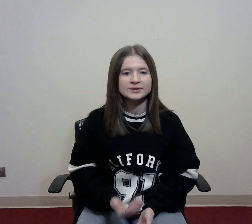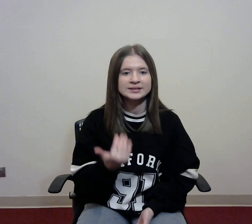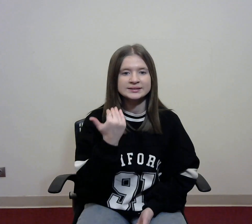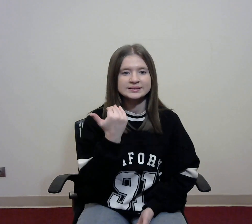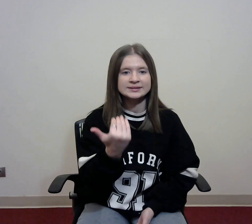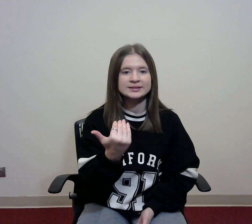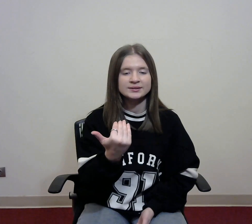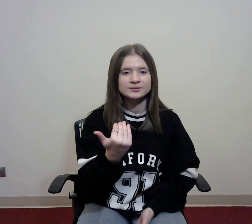siz